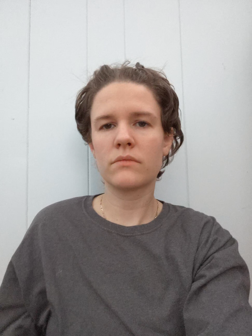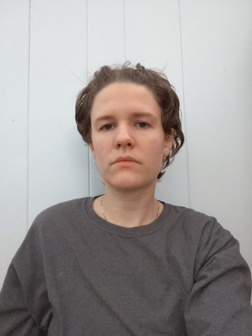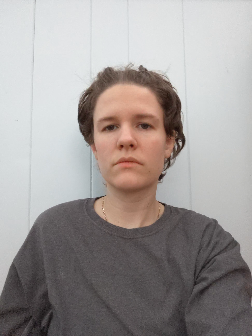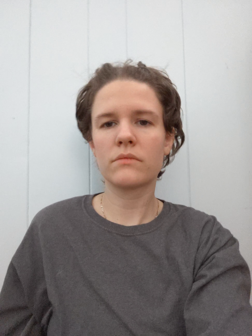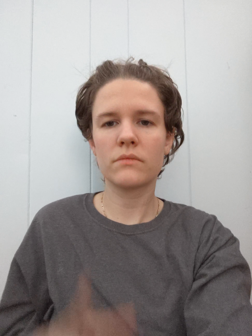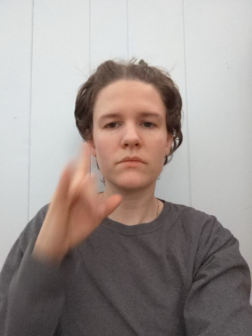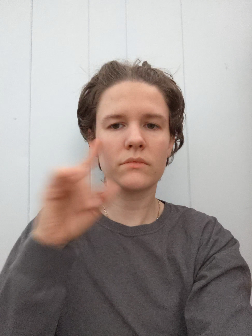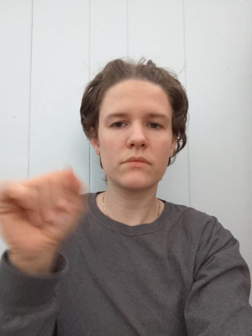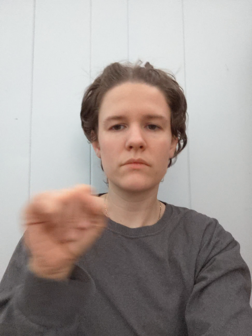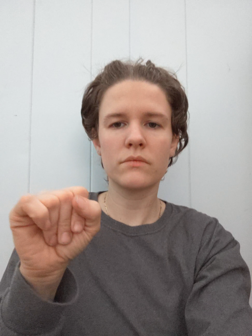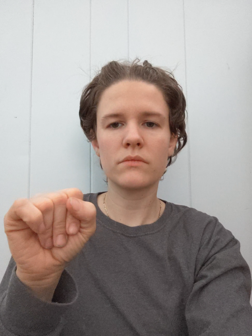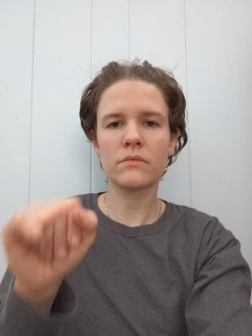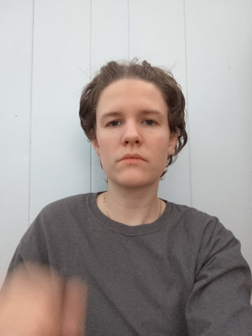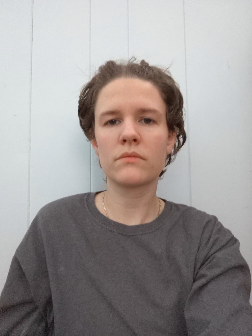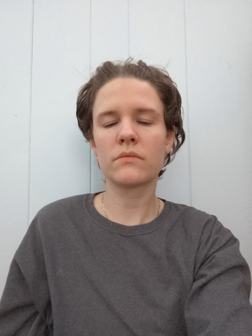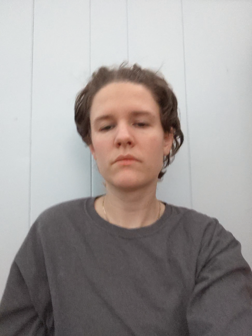loud